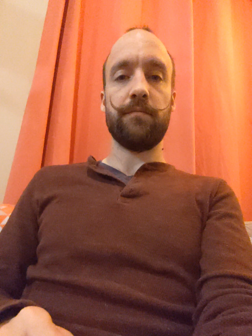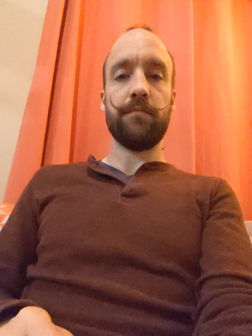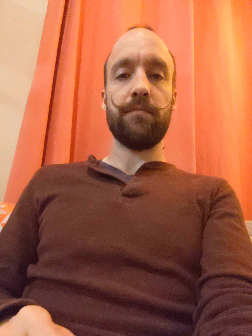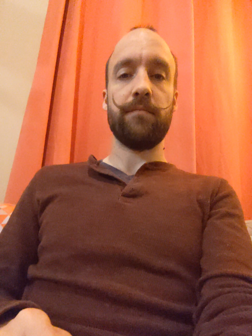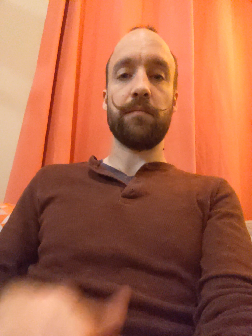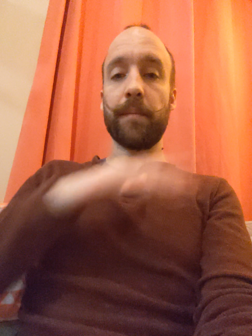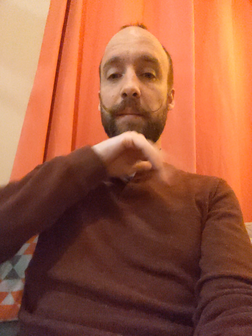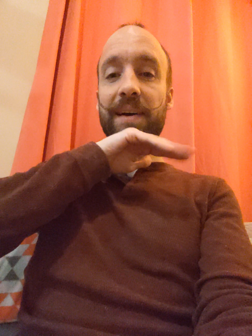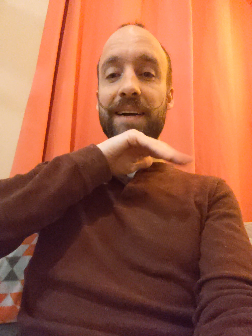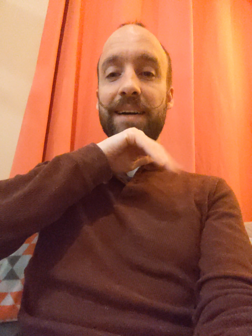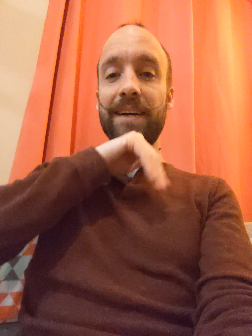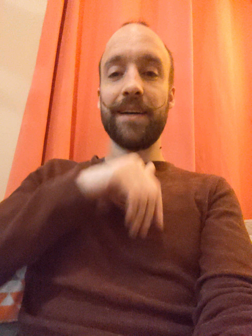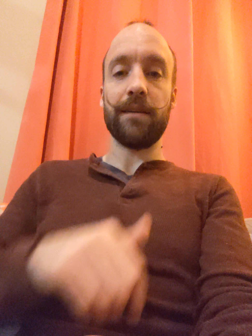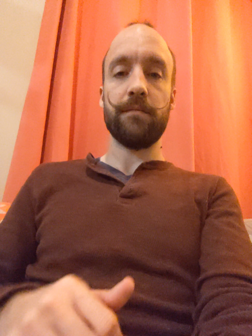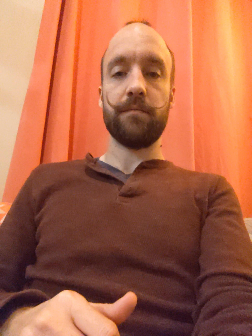pig